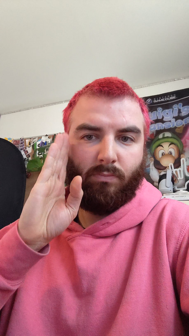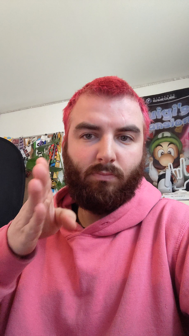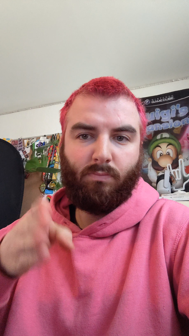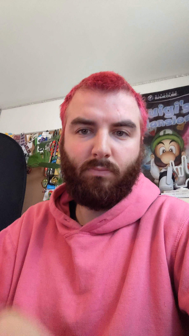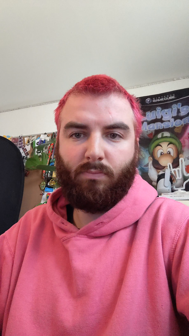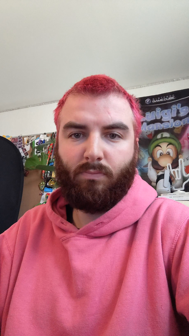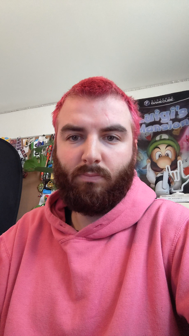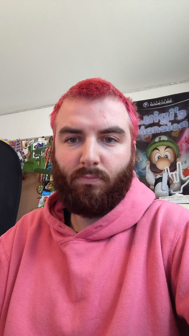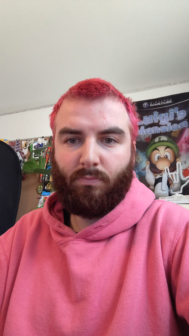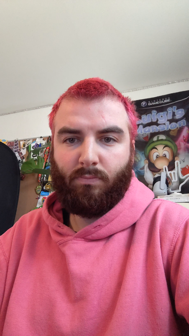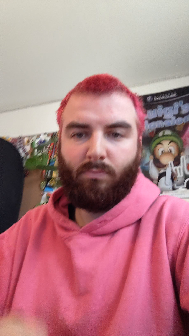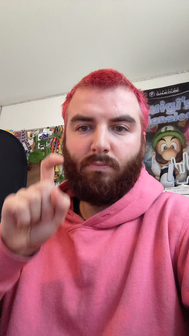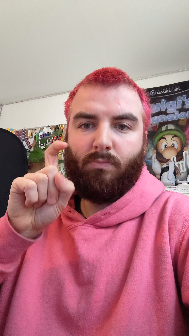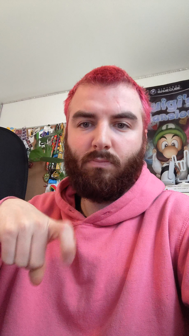must